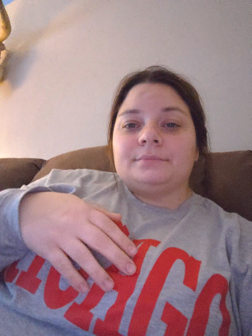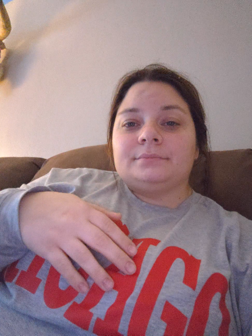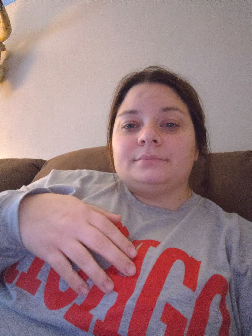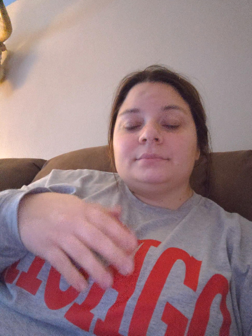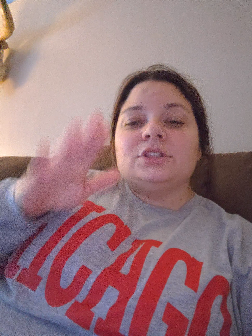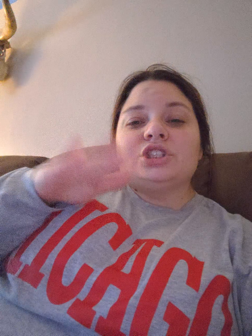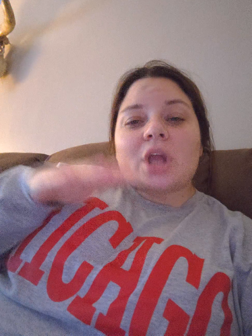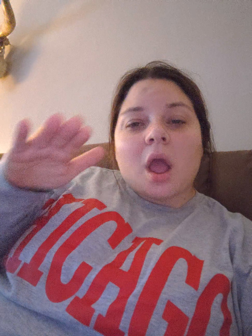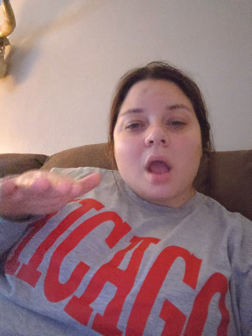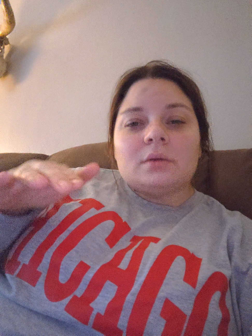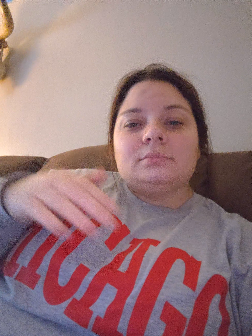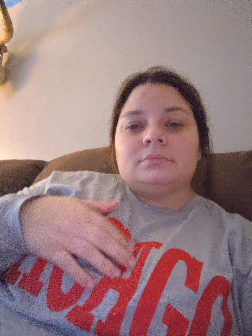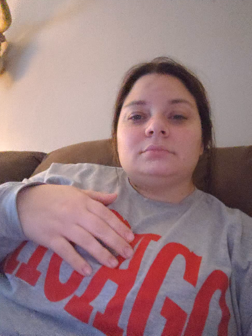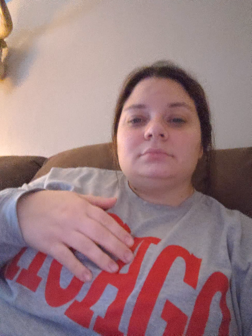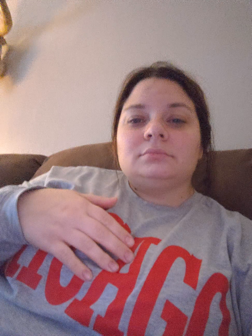child